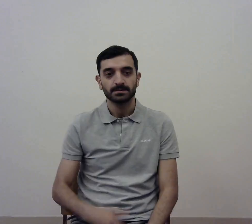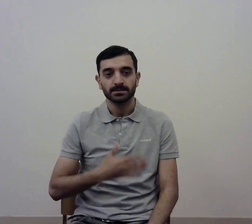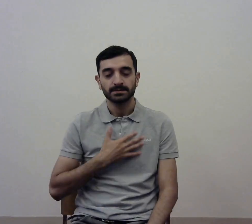mən